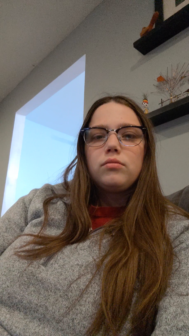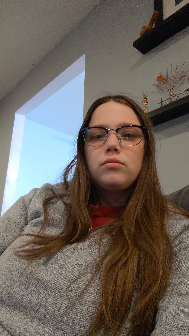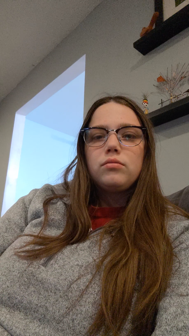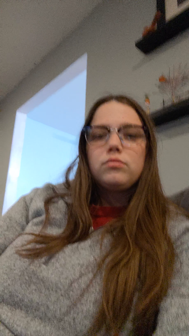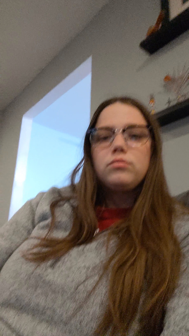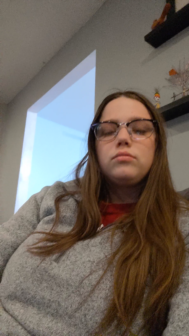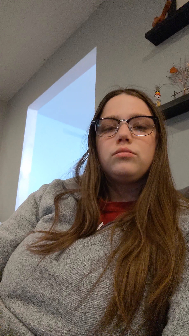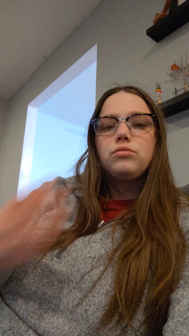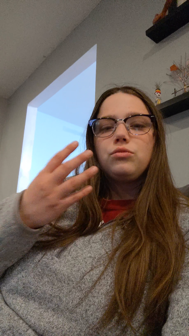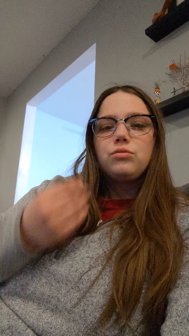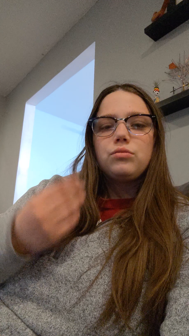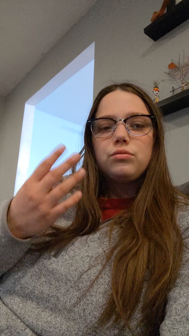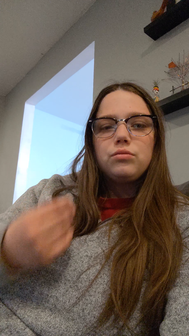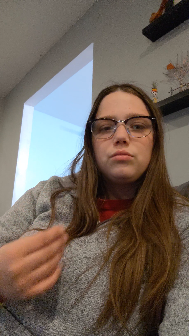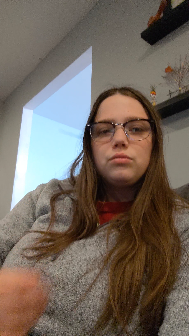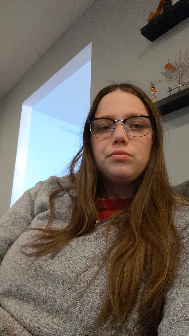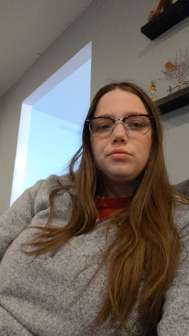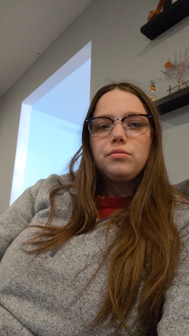gentle